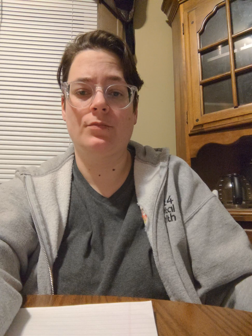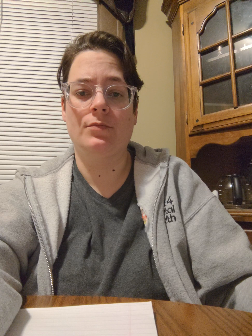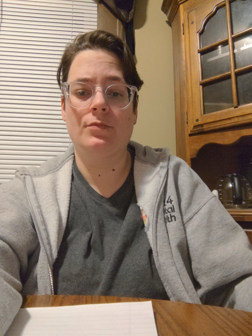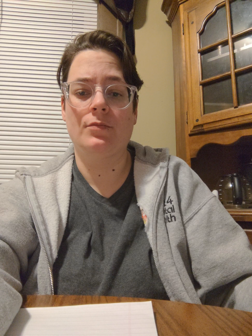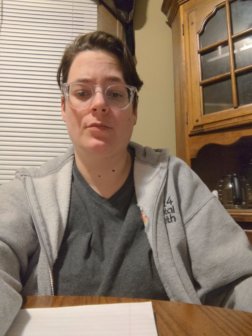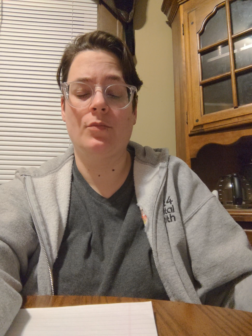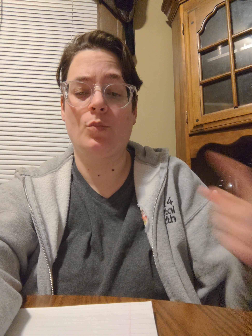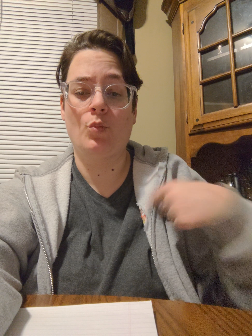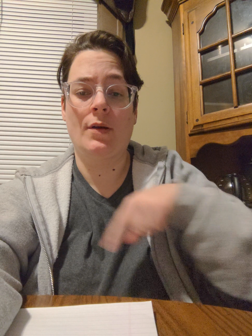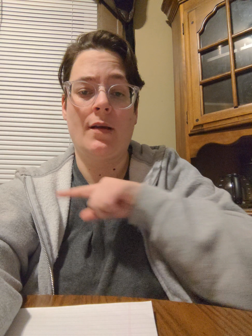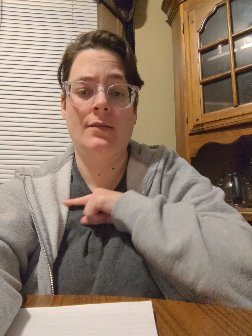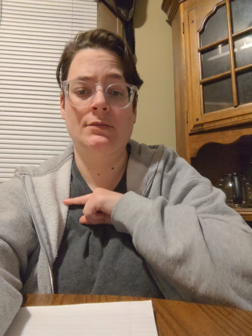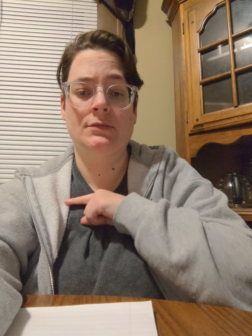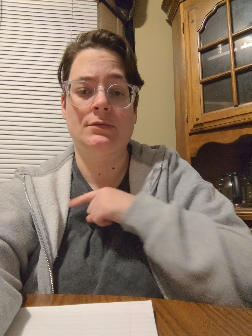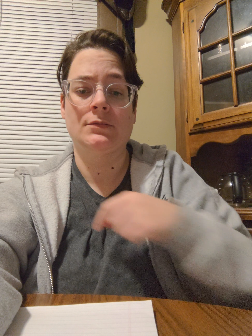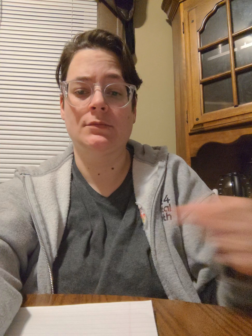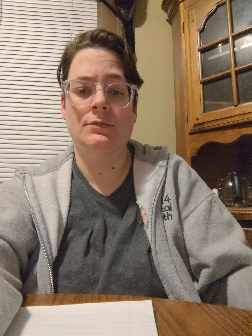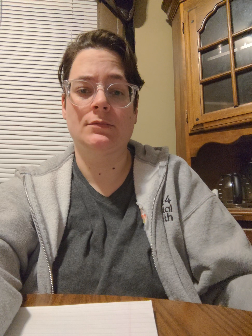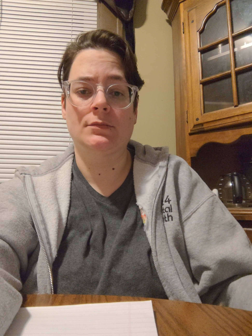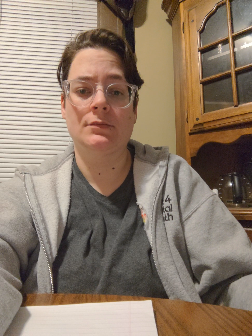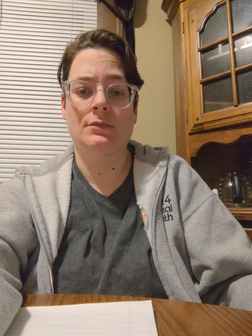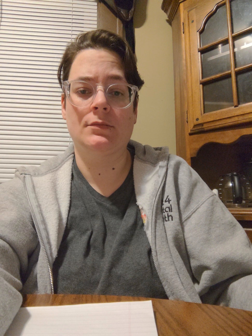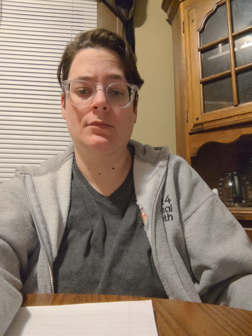we